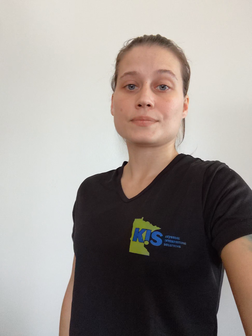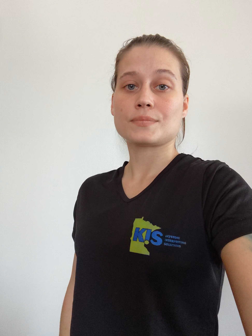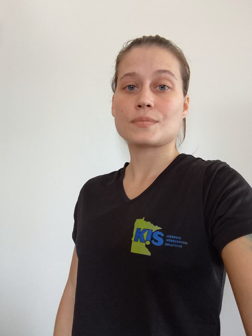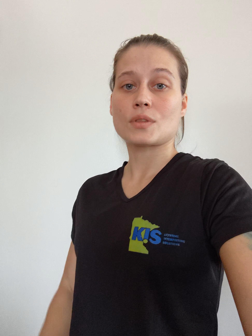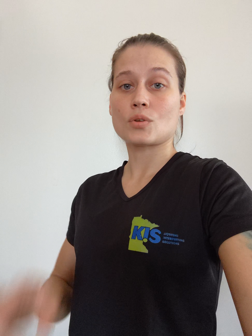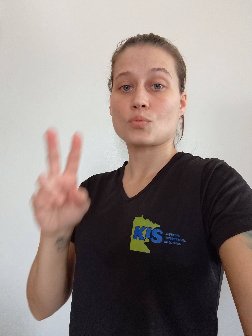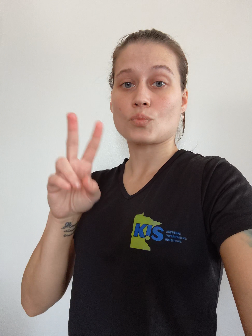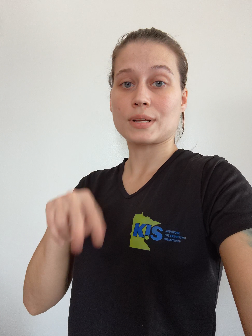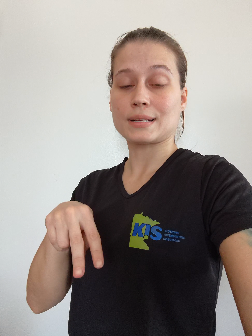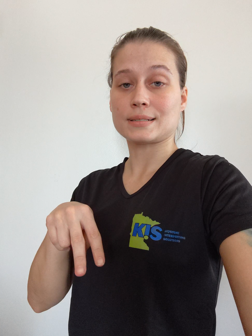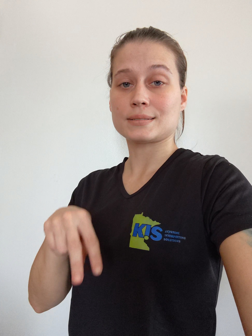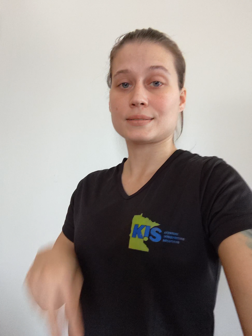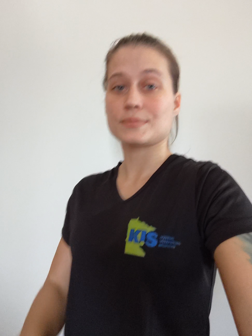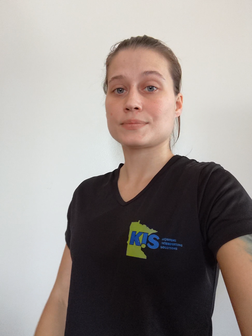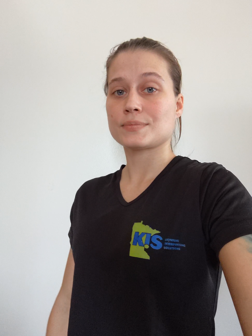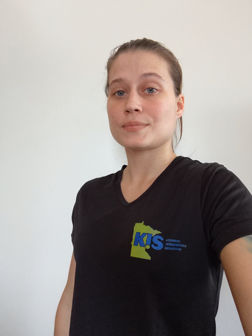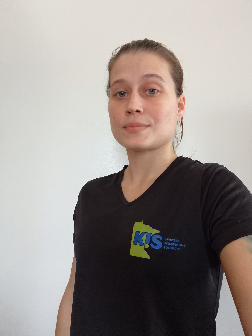read